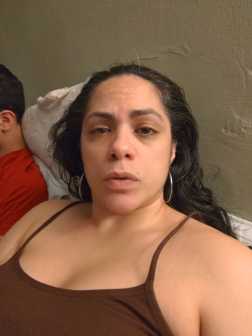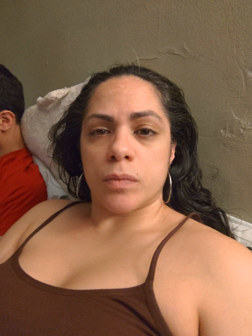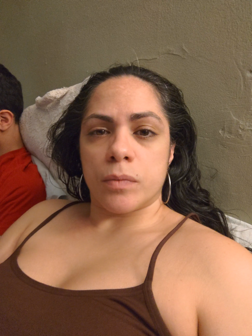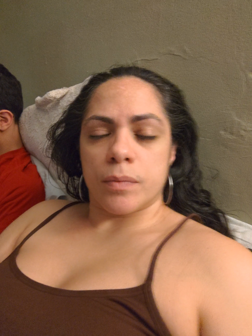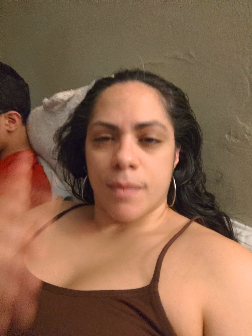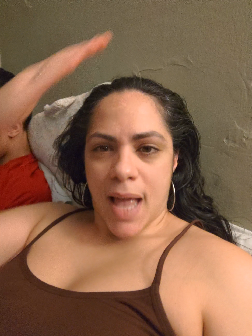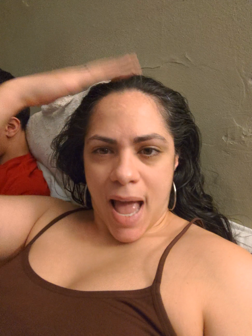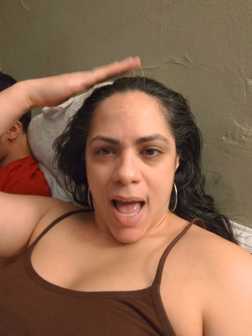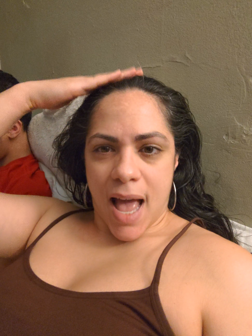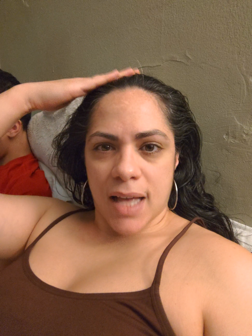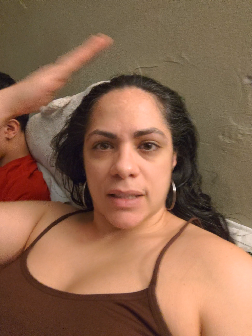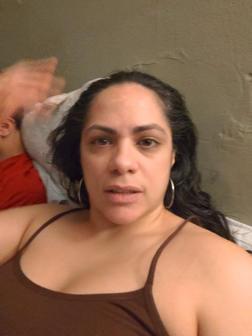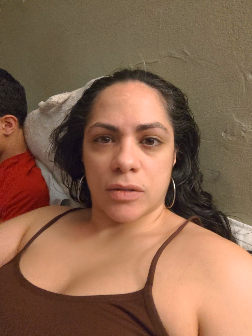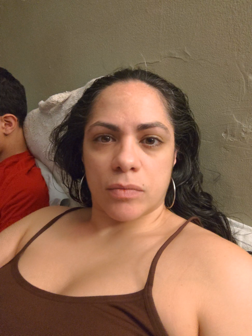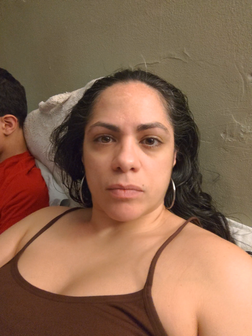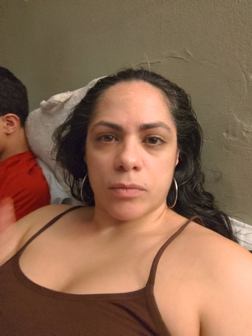hat